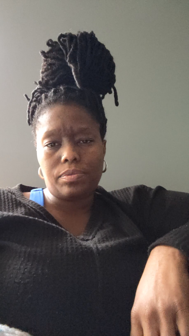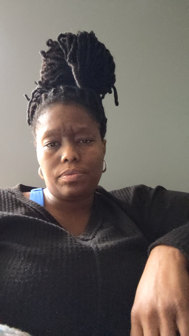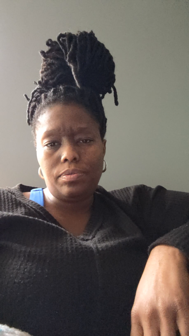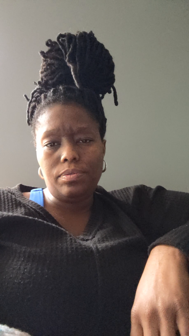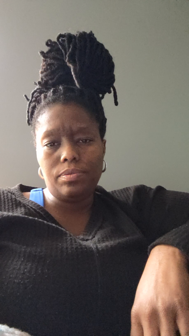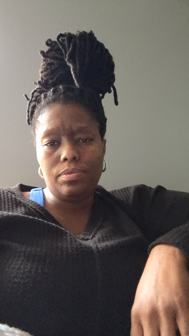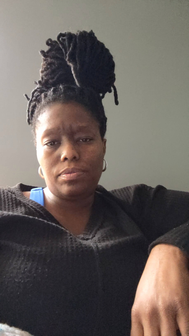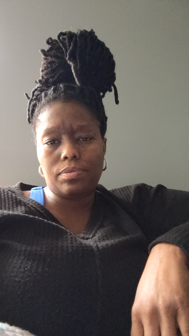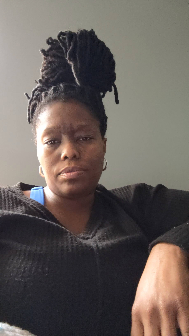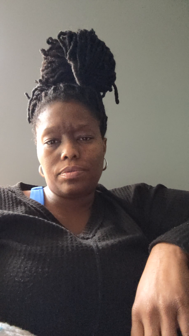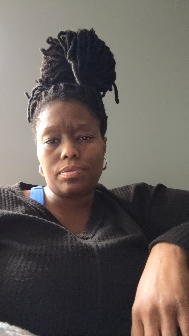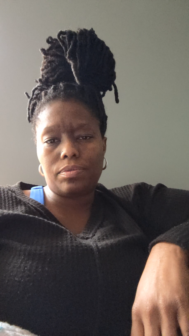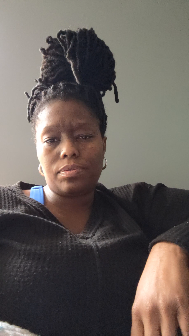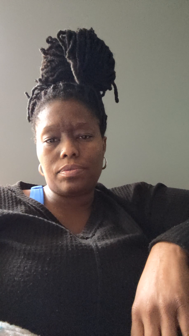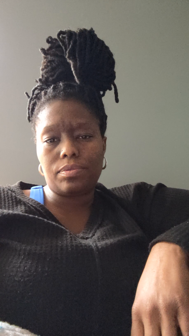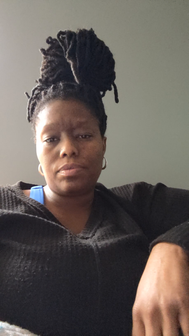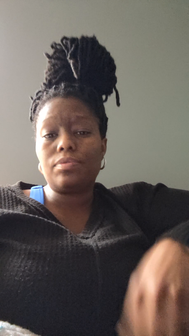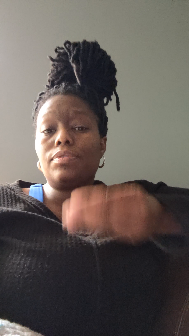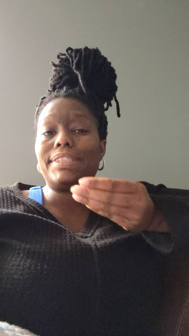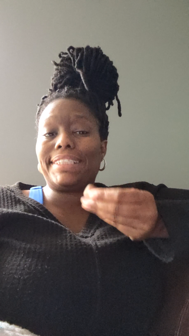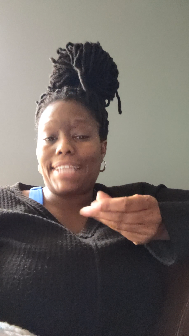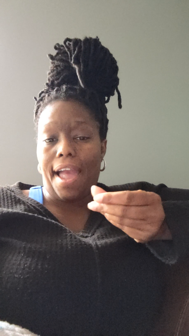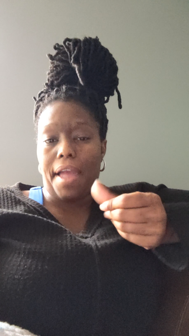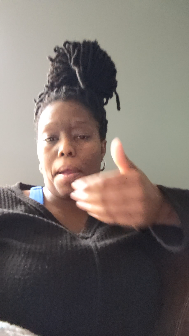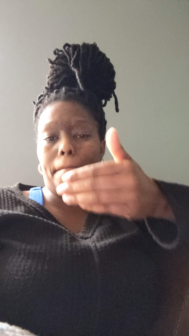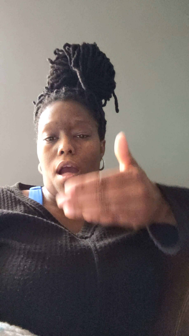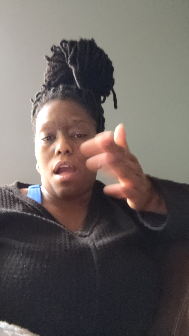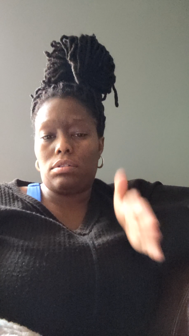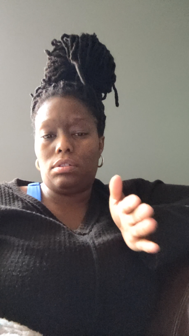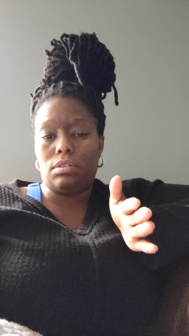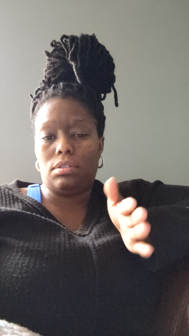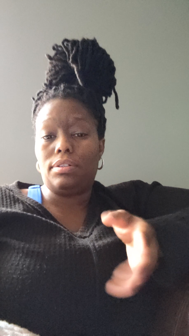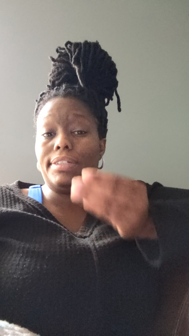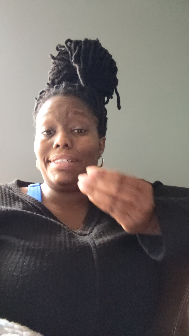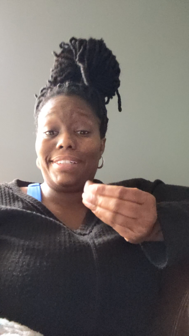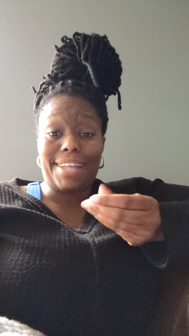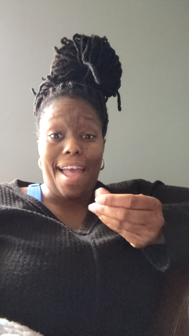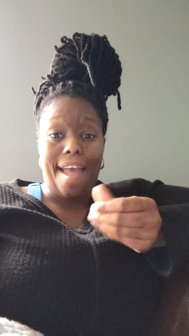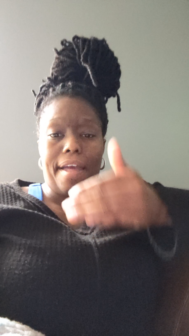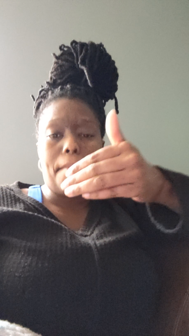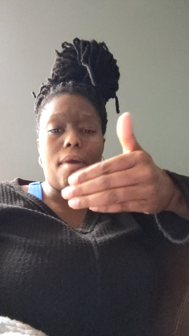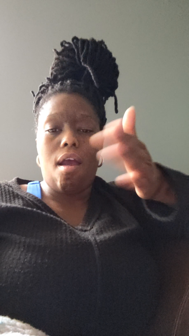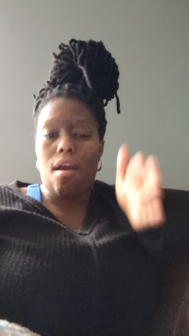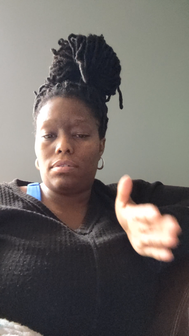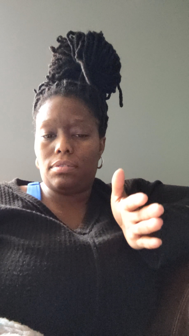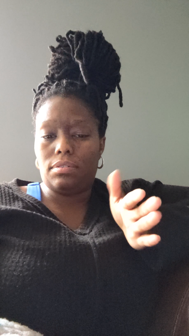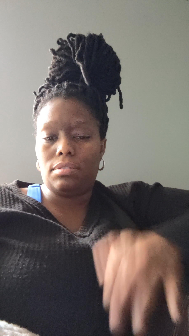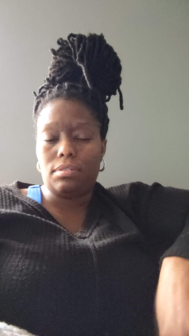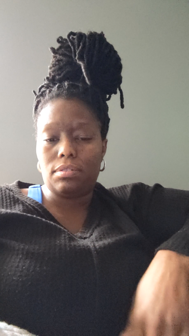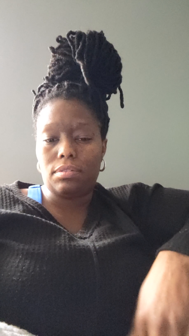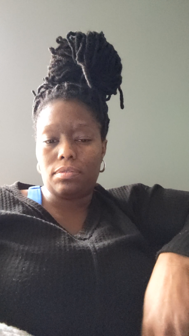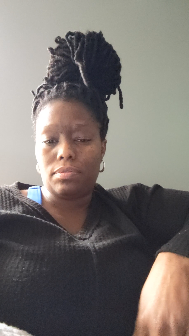sandbox